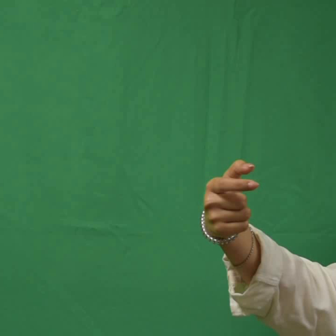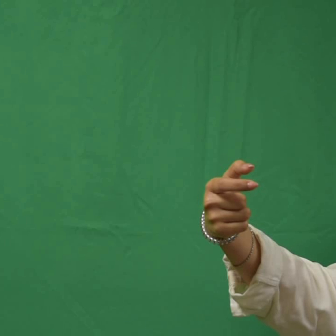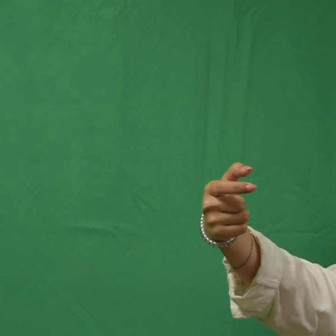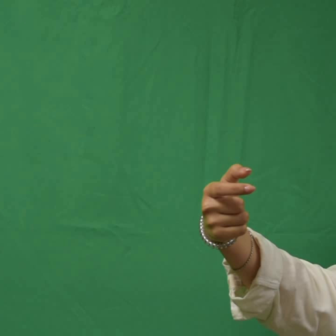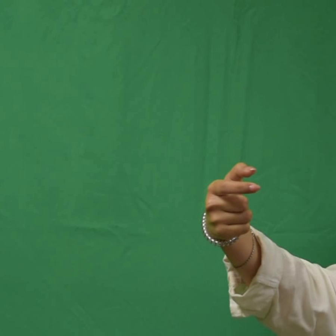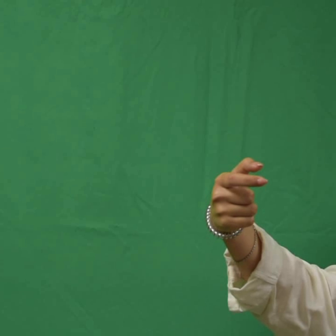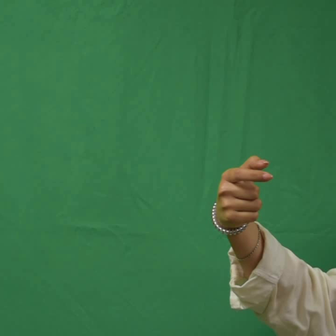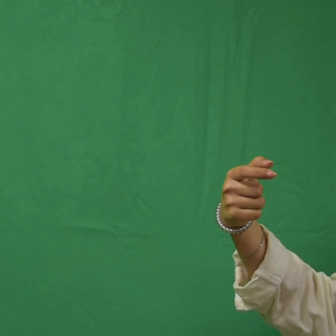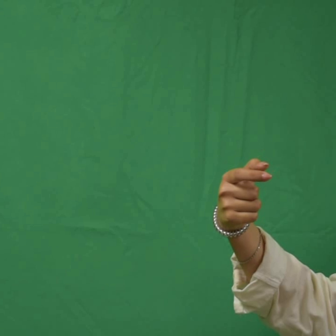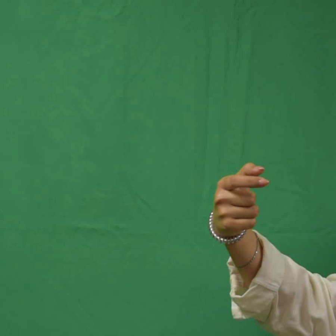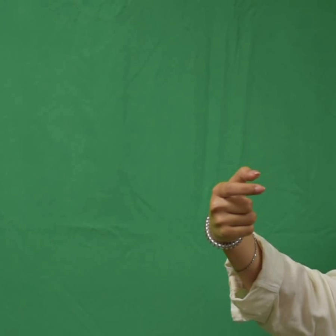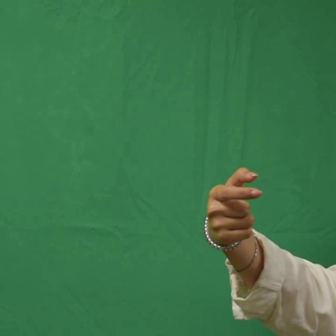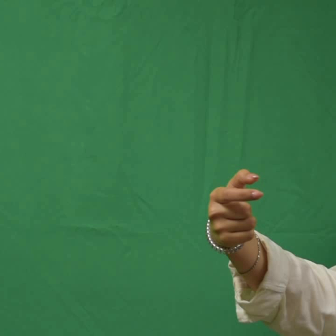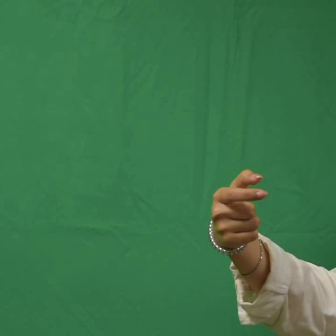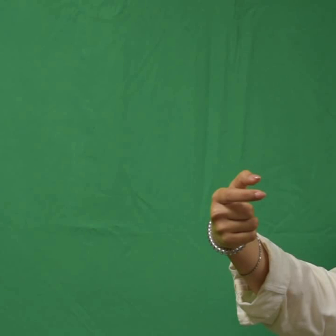X